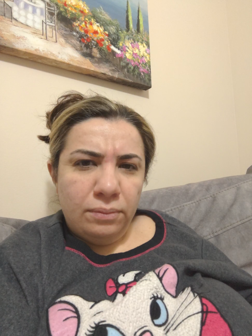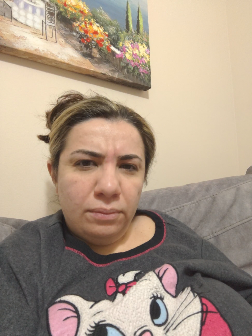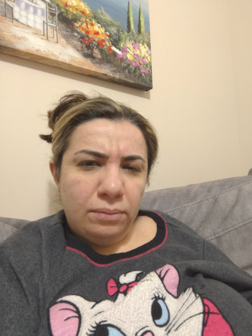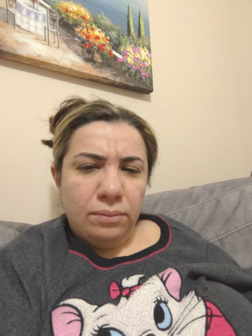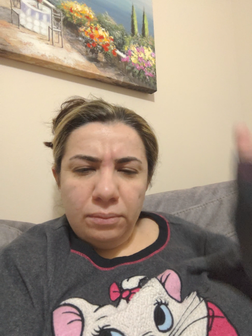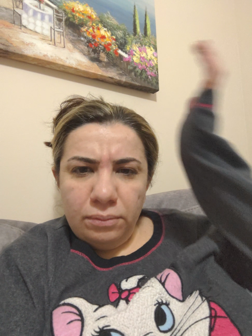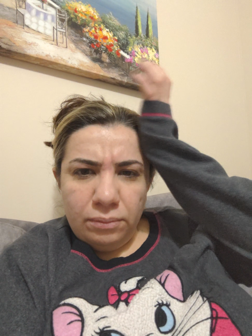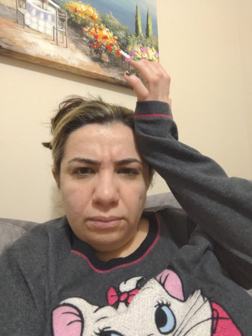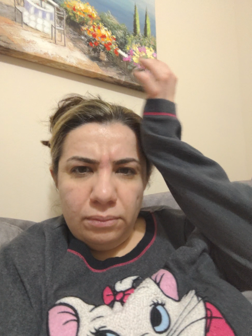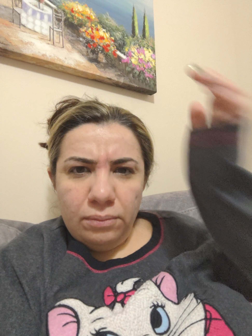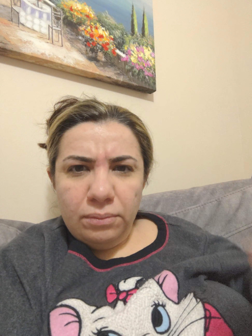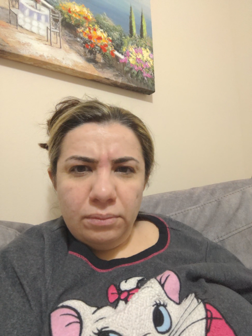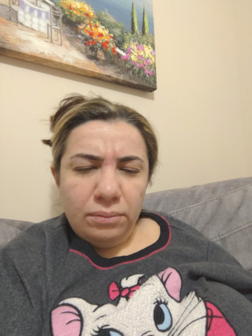garbage